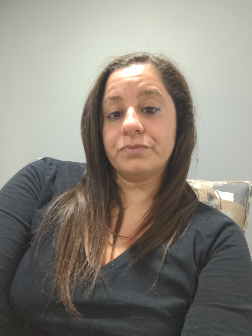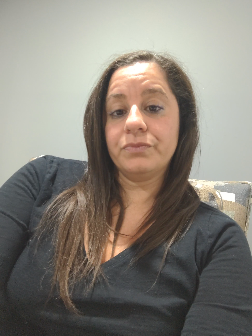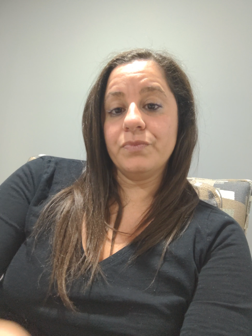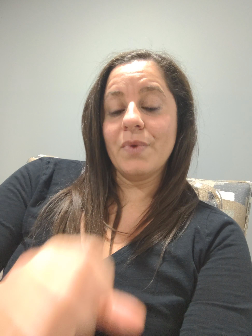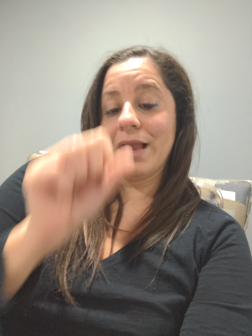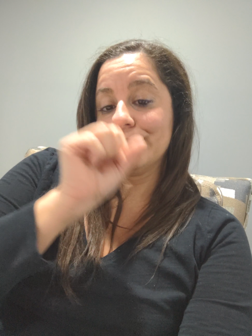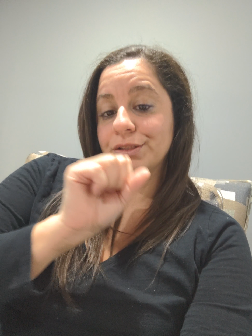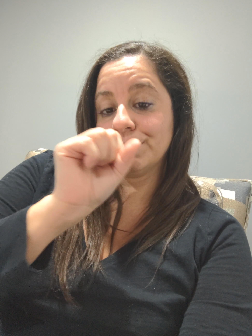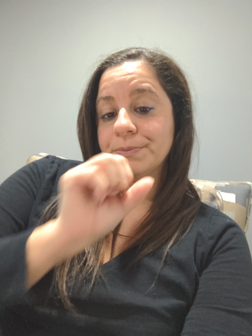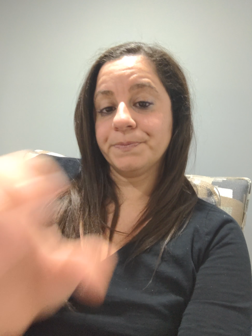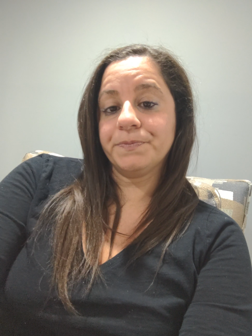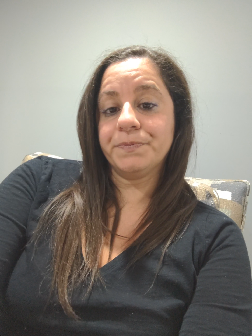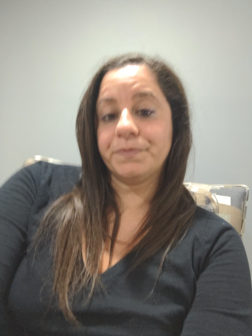ice cream